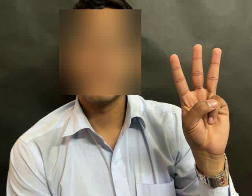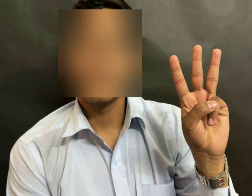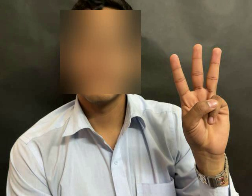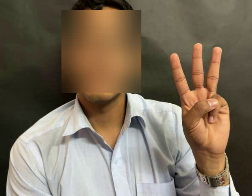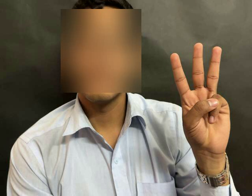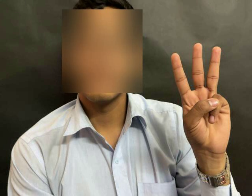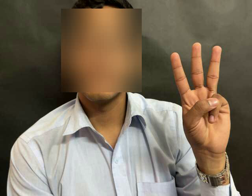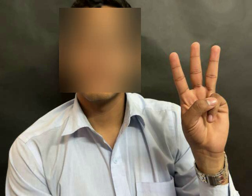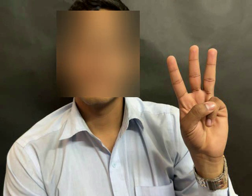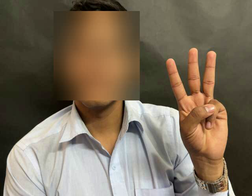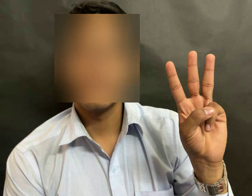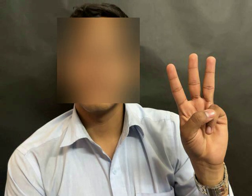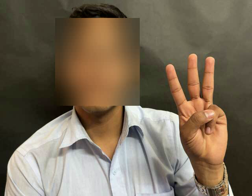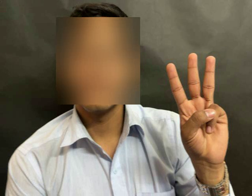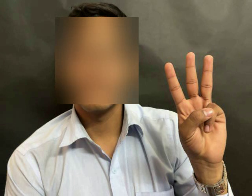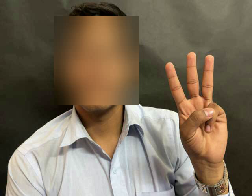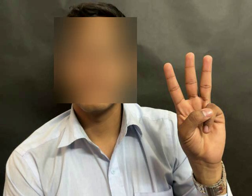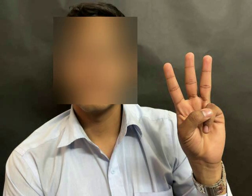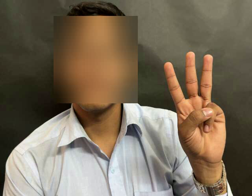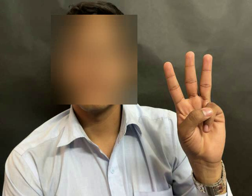W